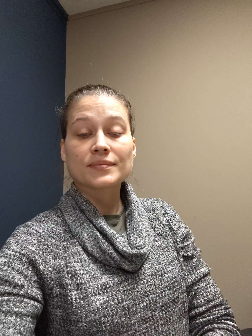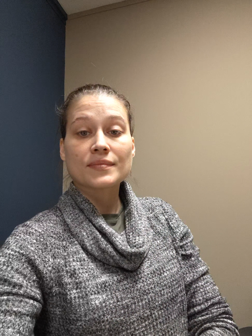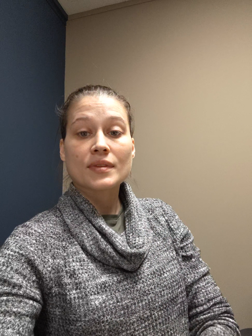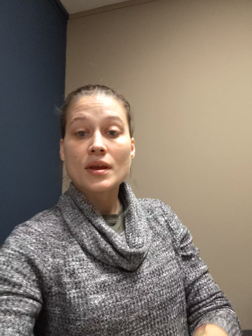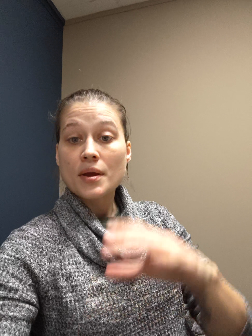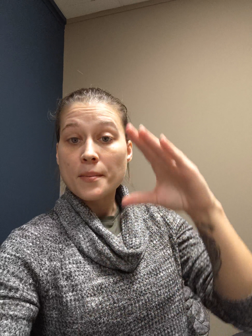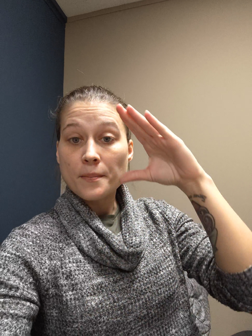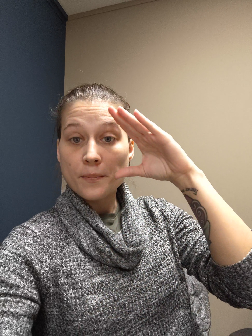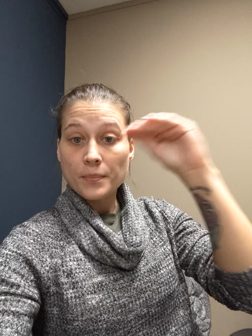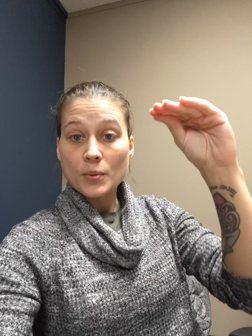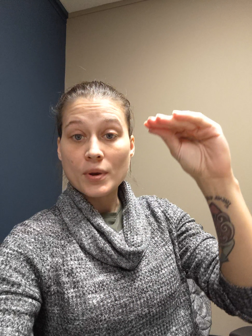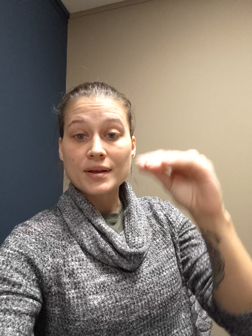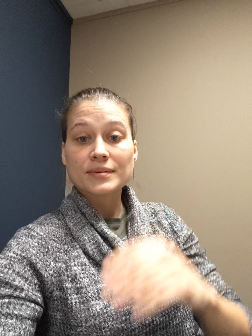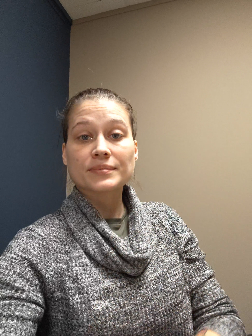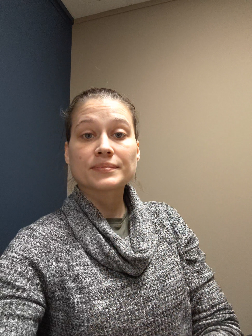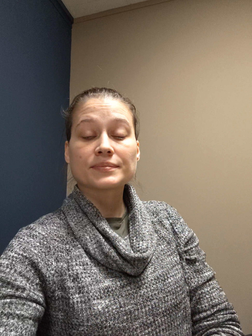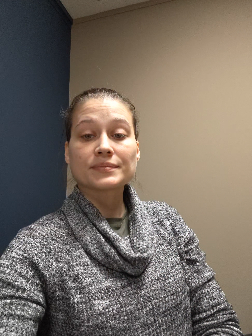boy